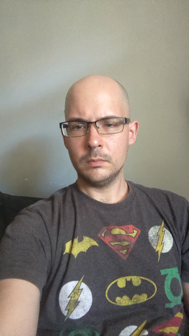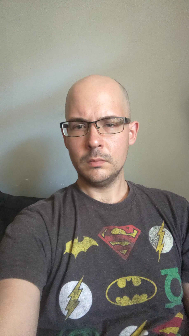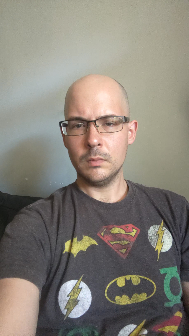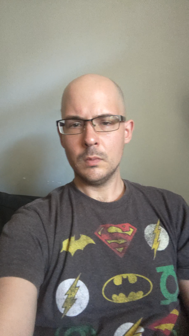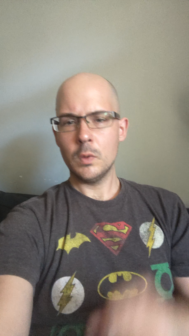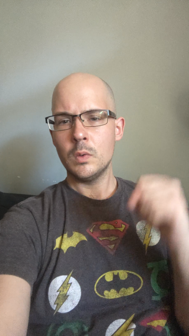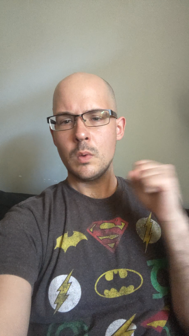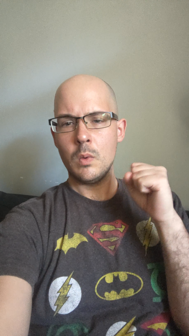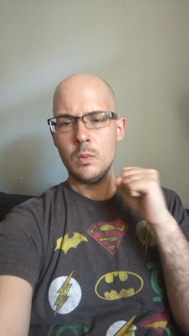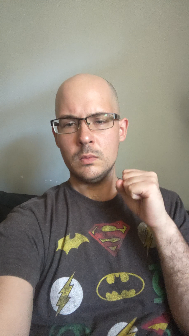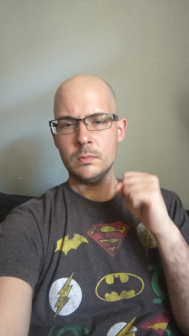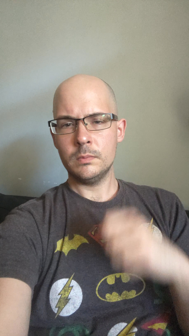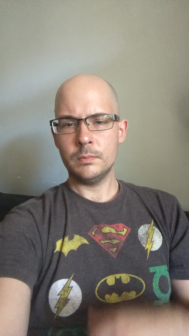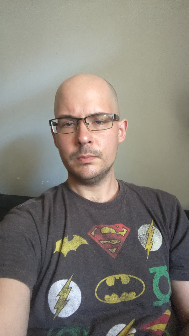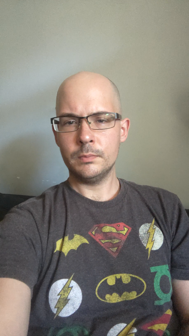cold